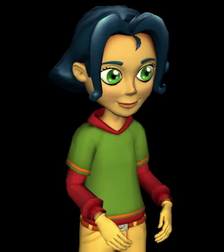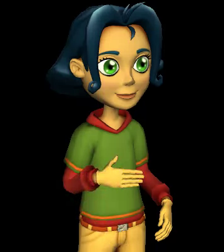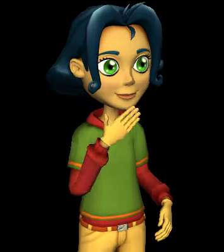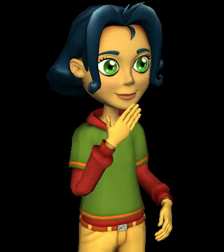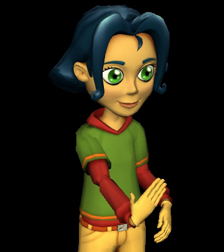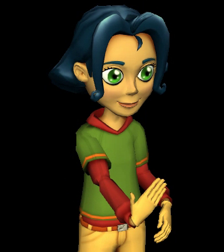شكرا